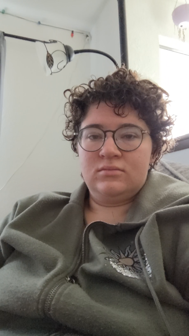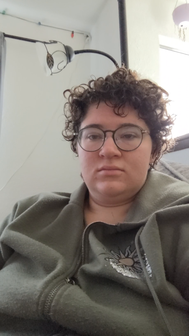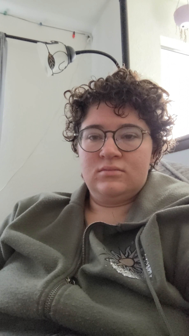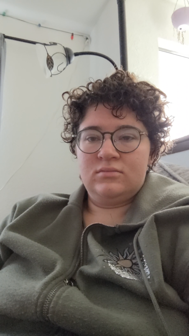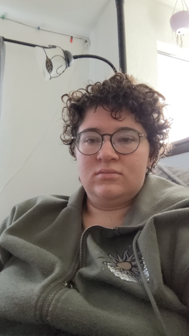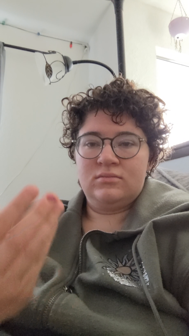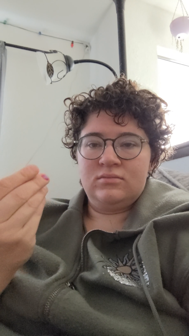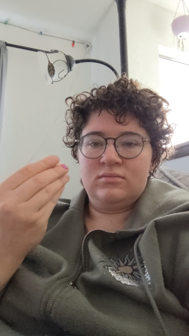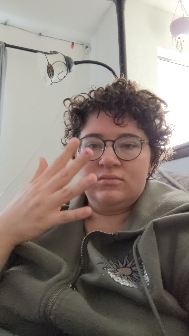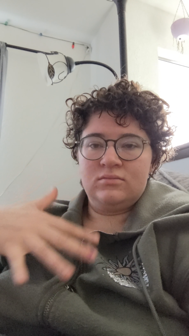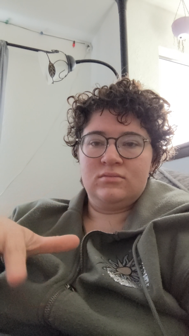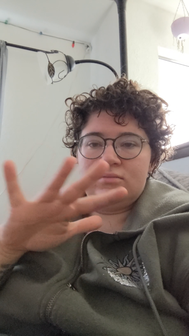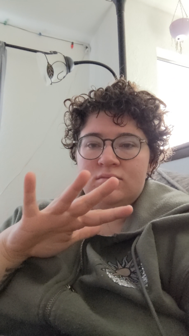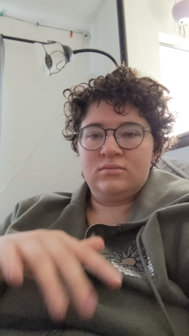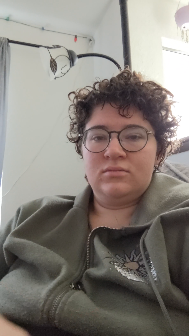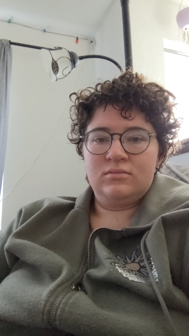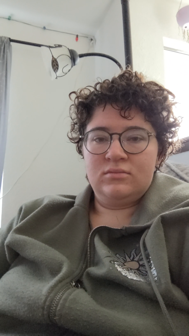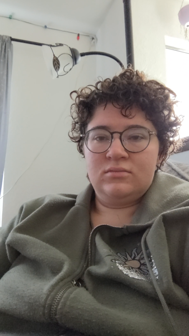garden